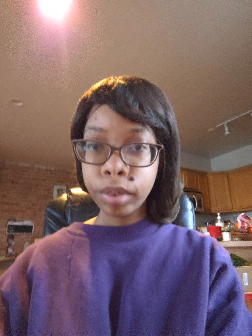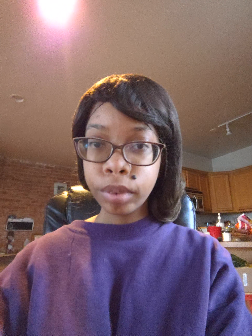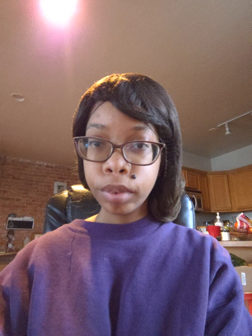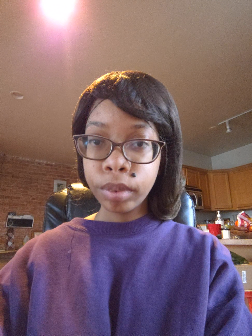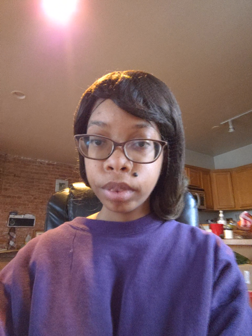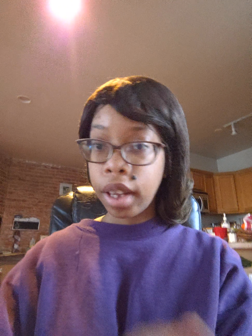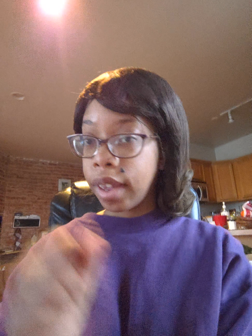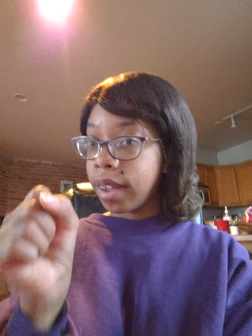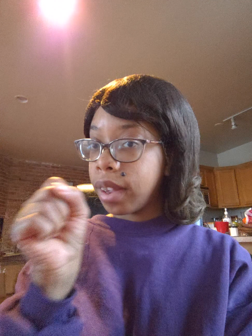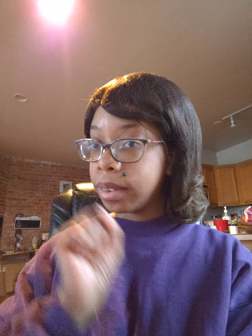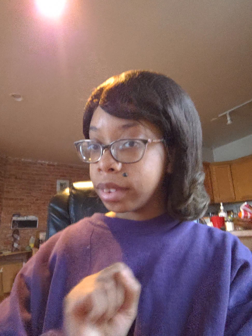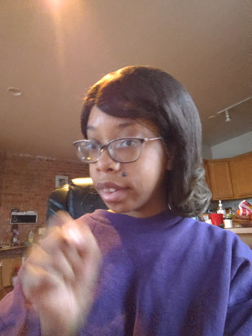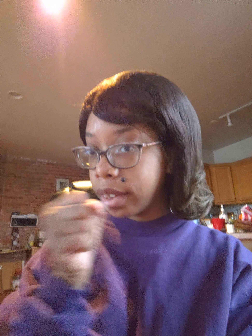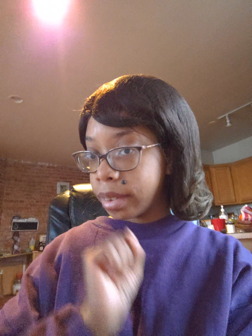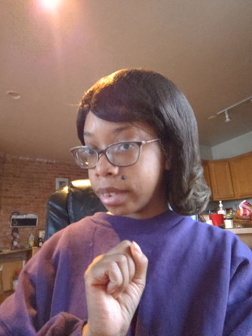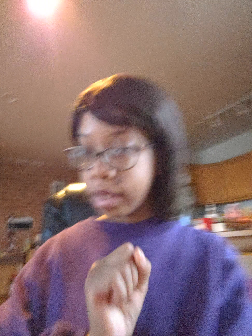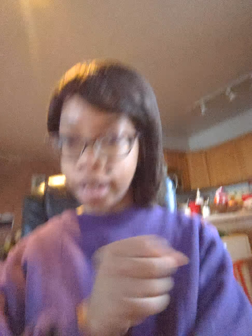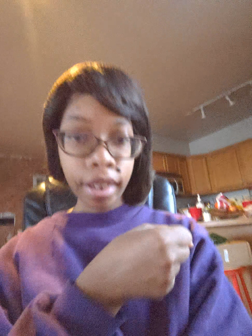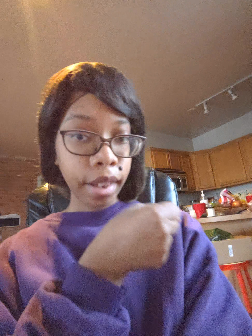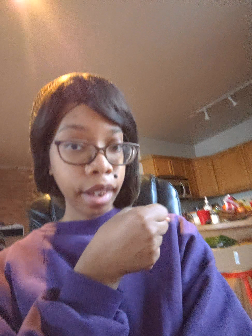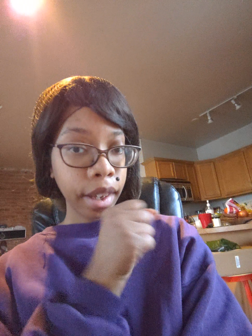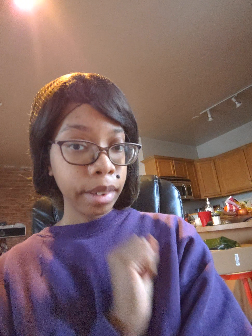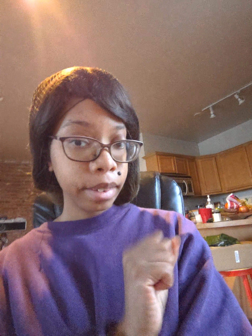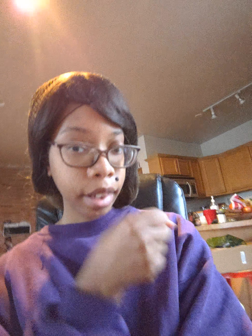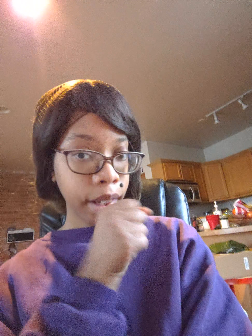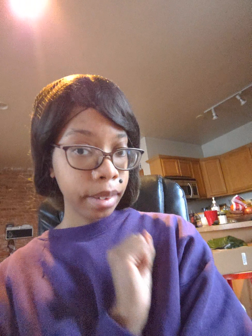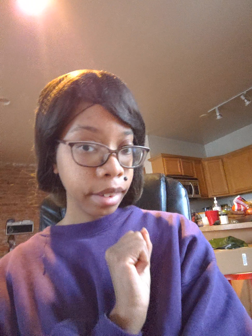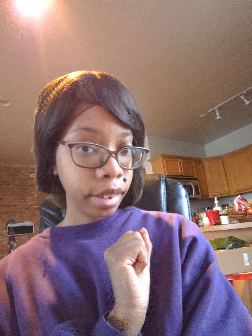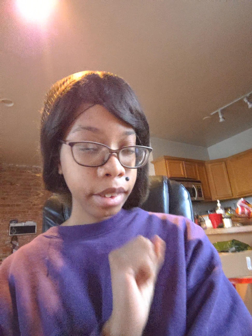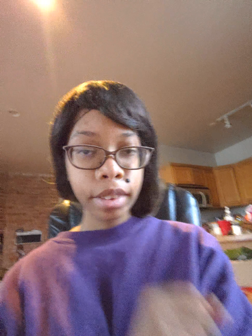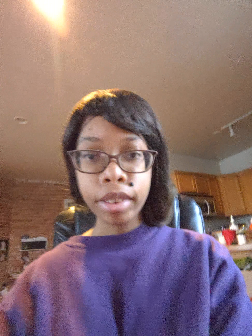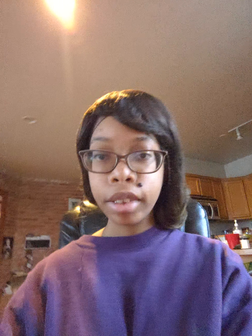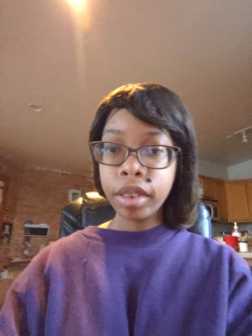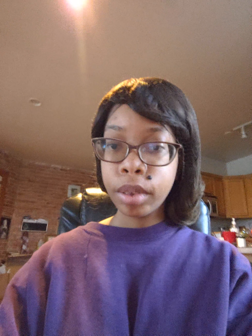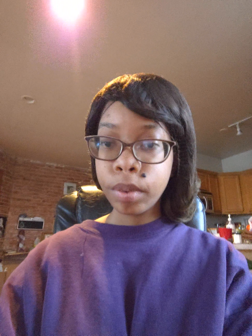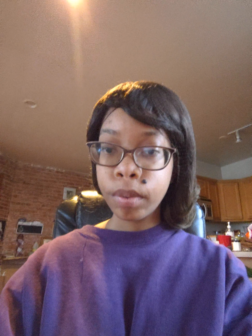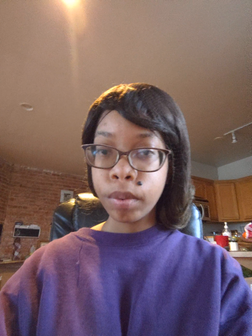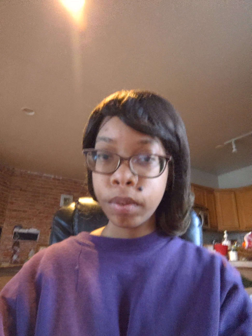ice cream